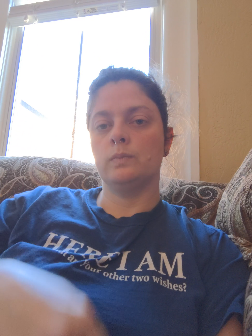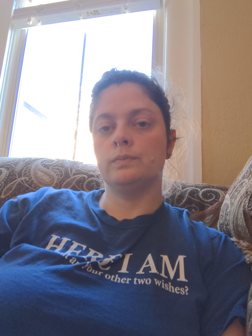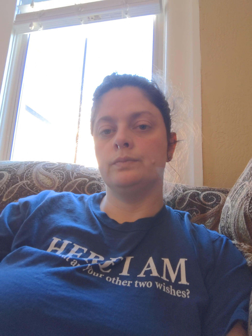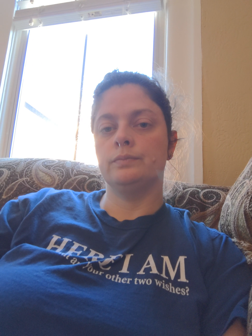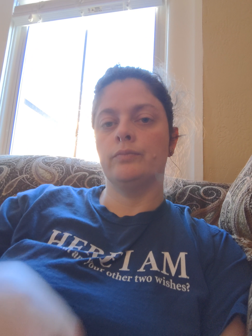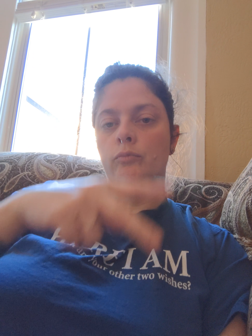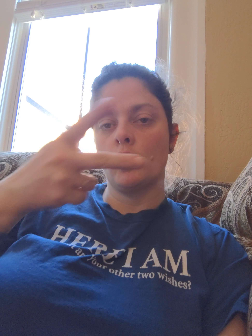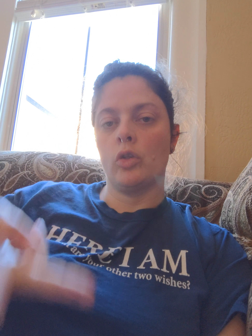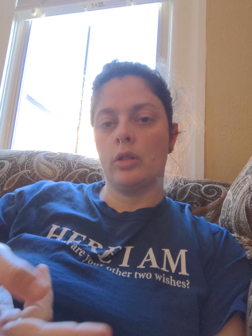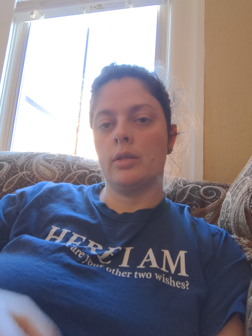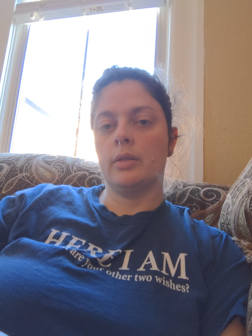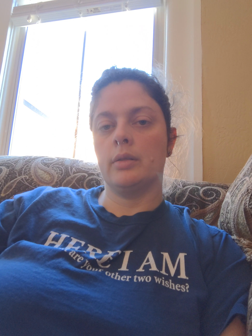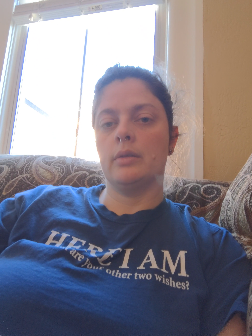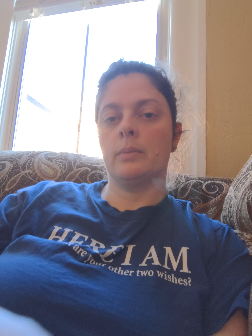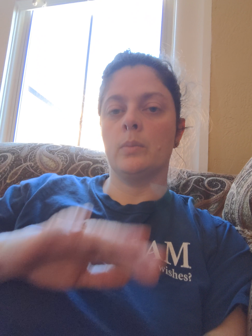fall